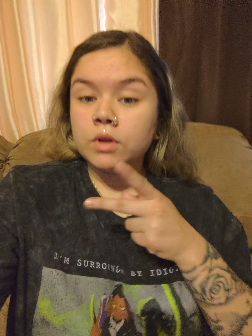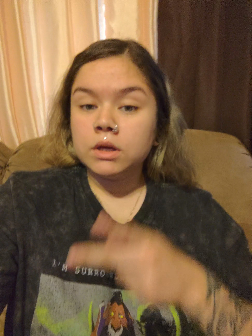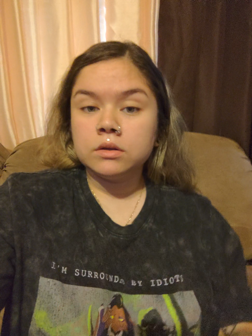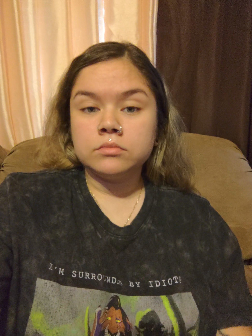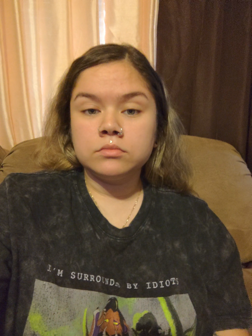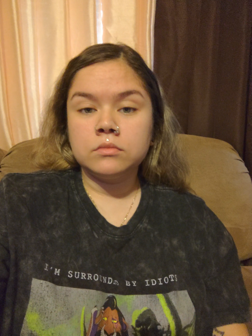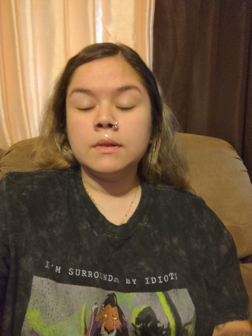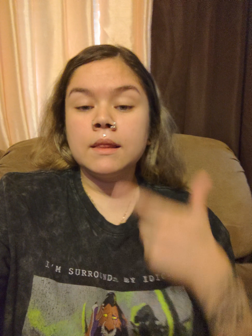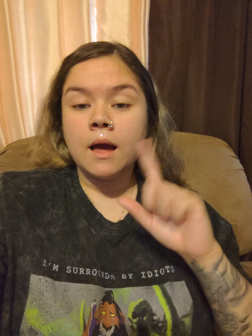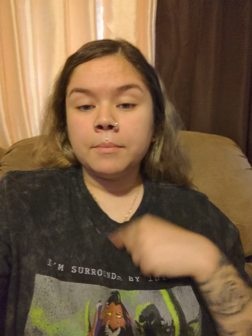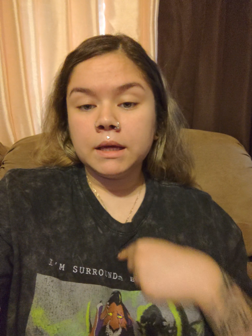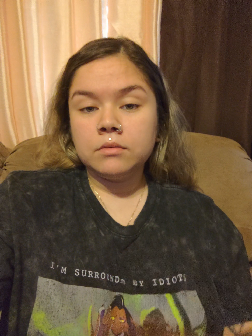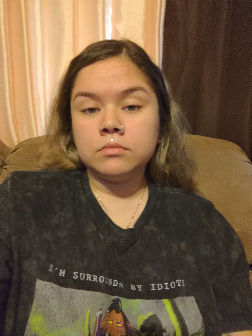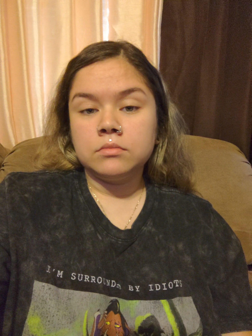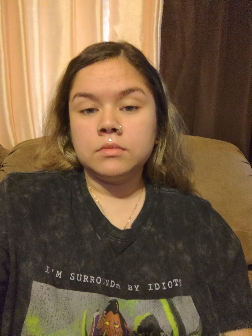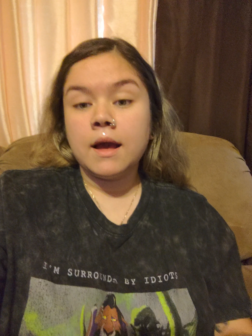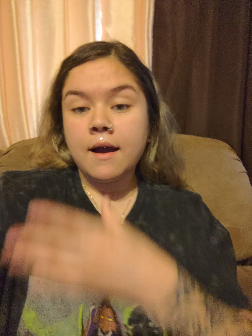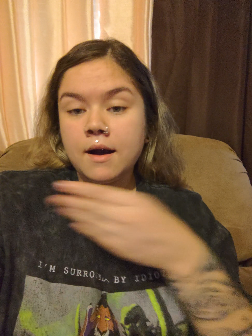let me